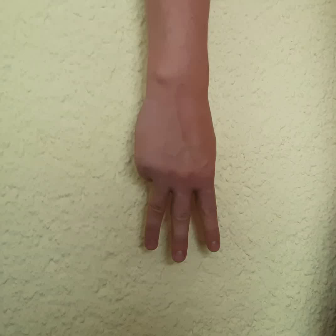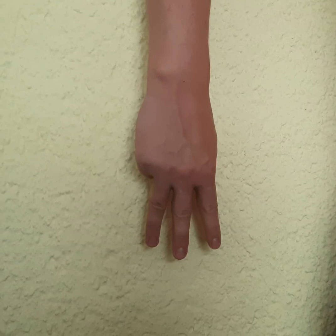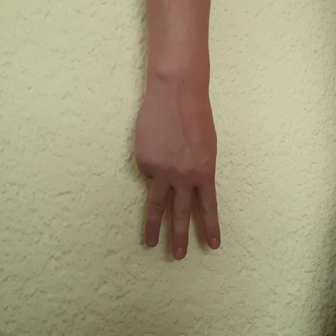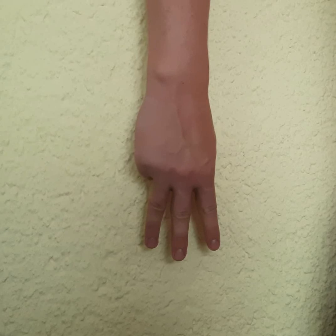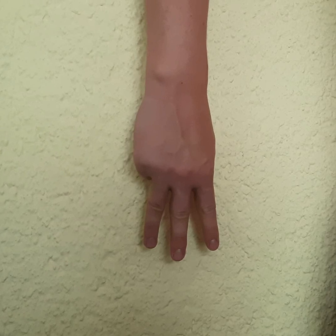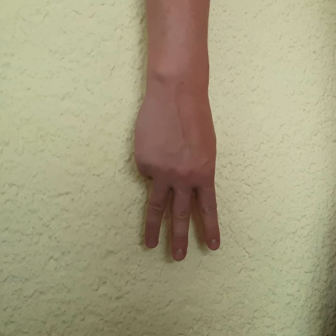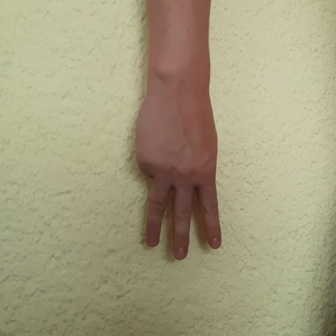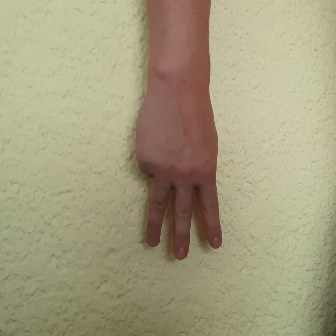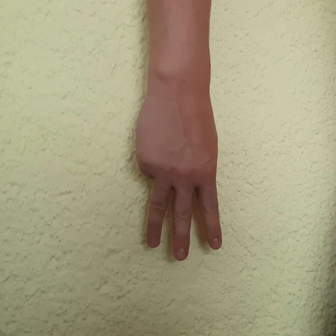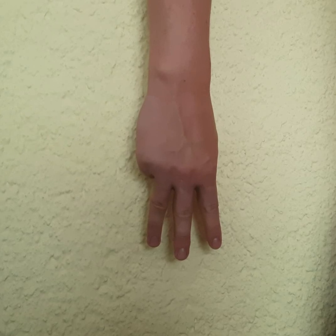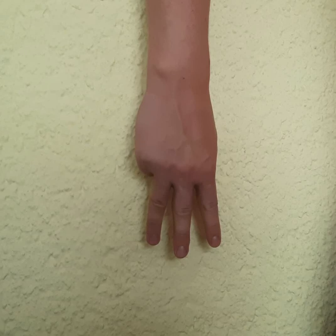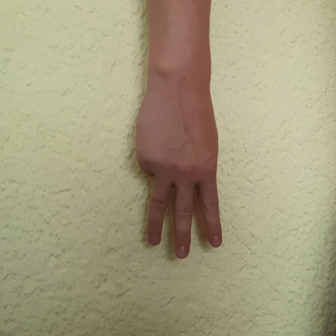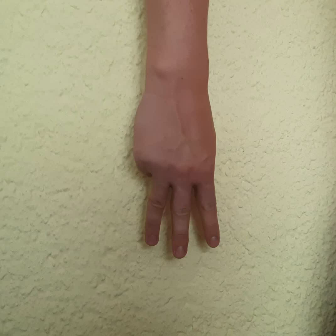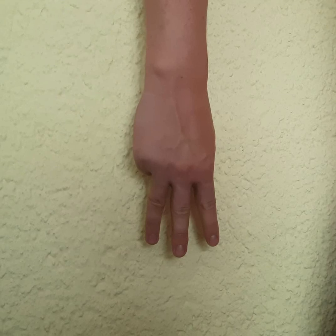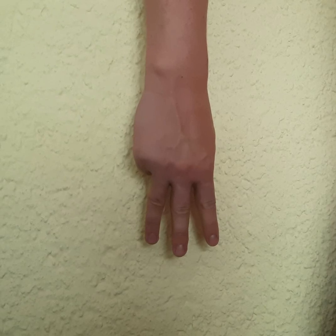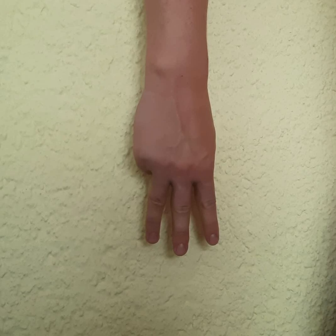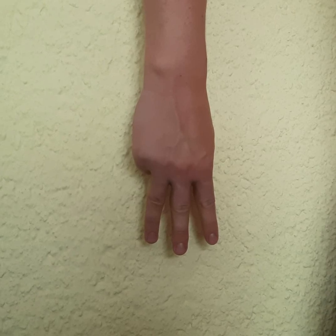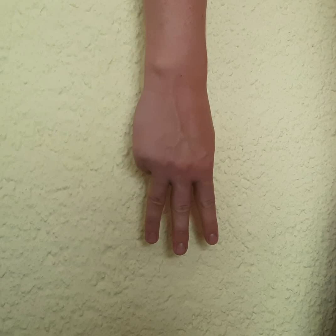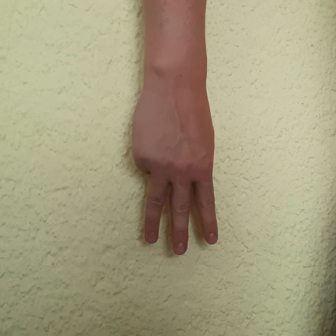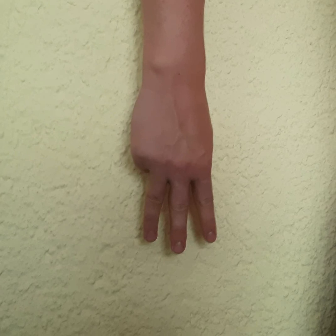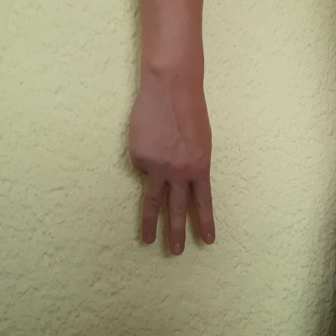М